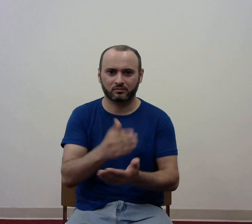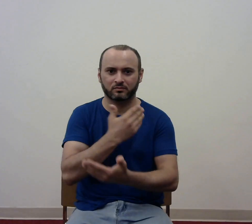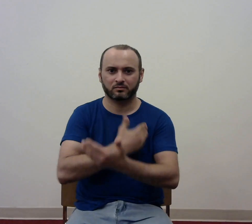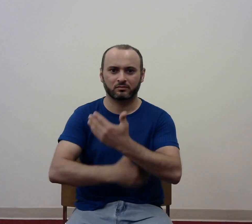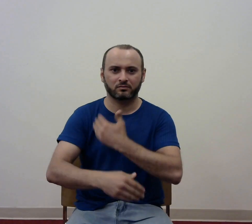əlil